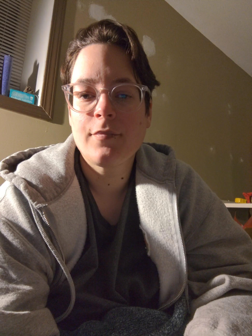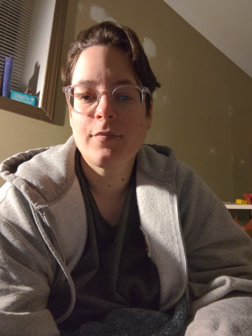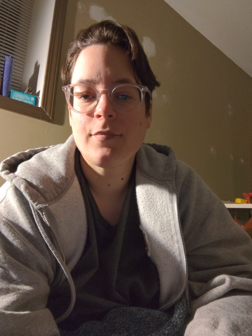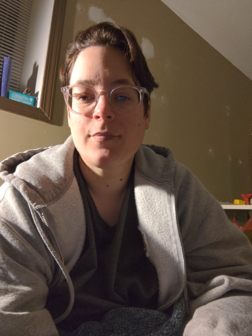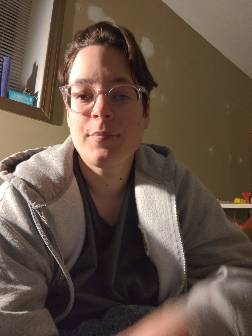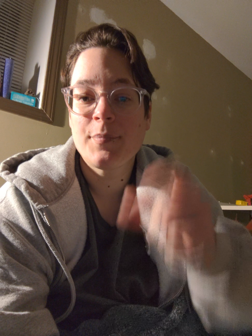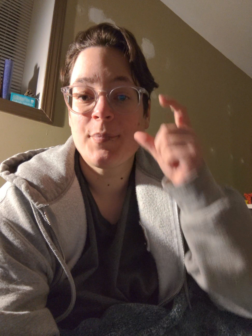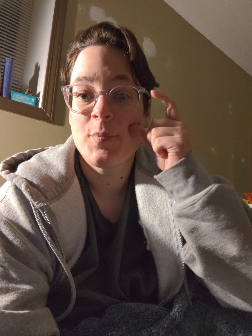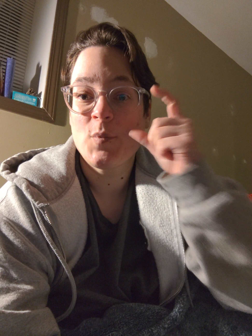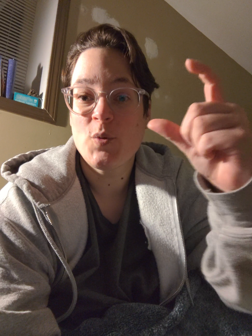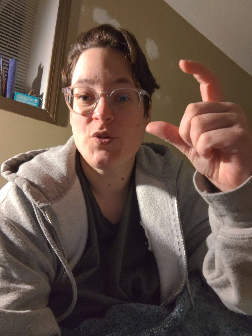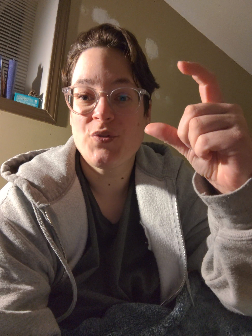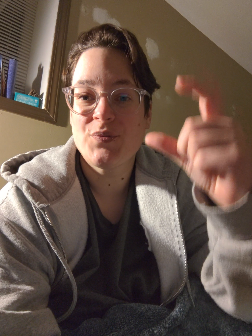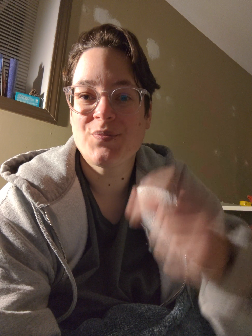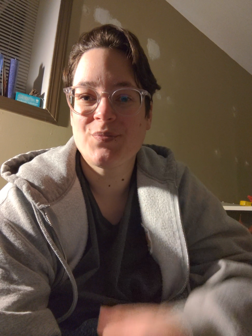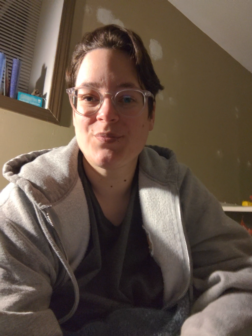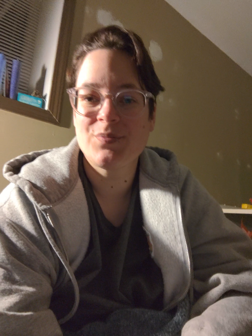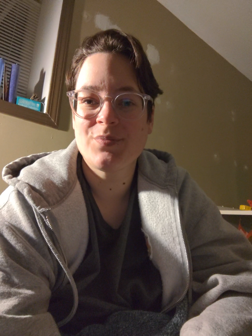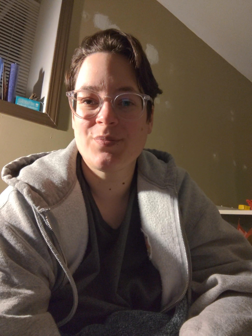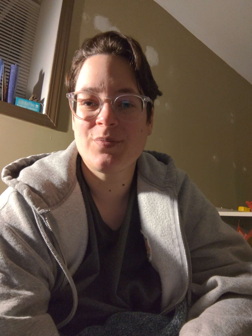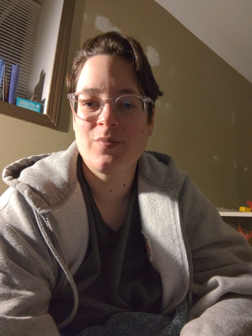moon